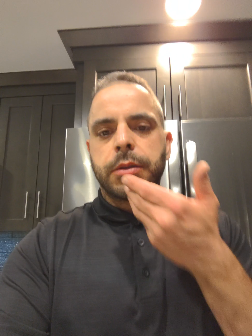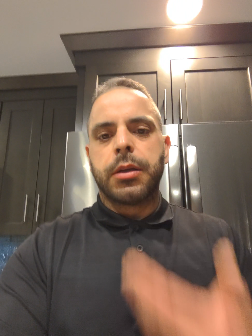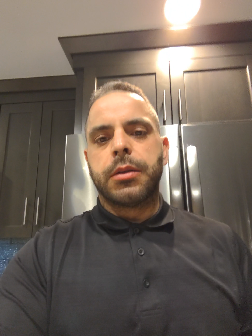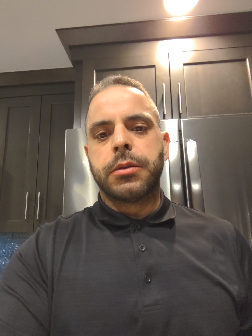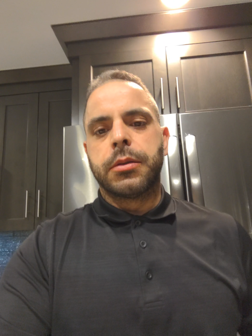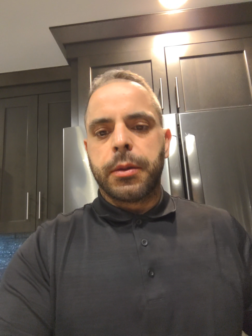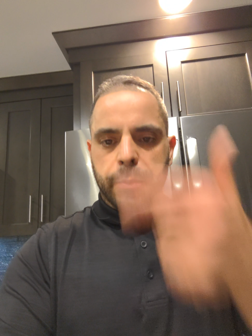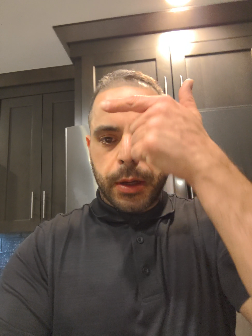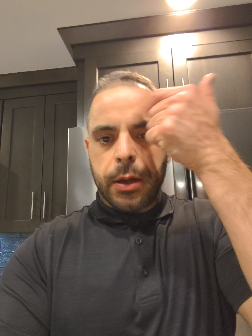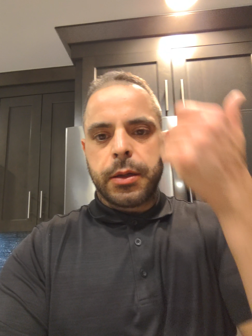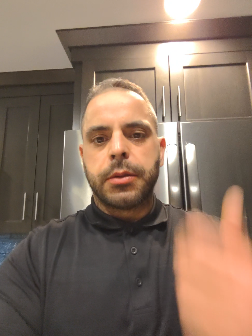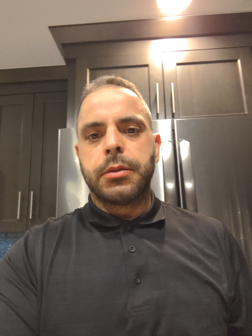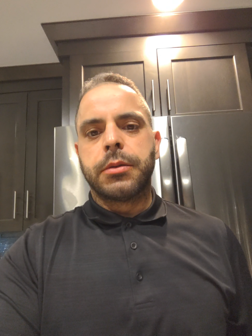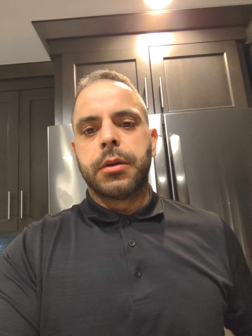because